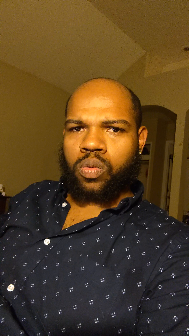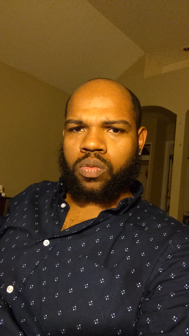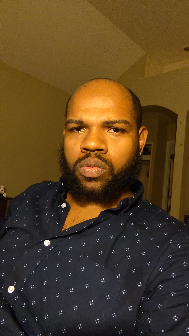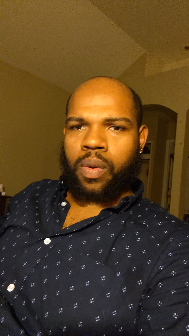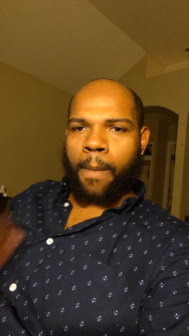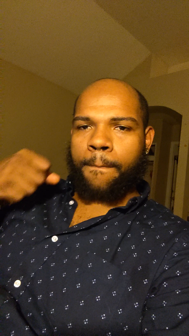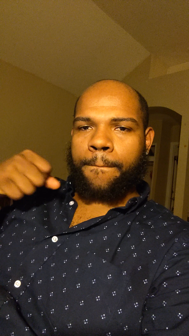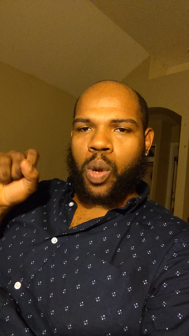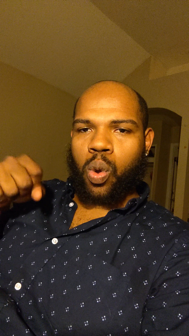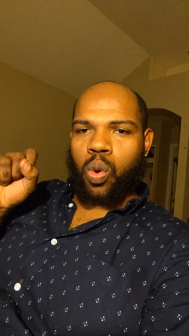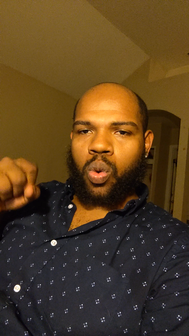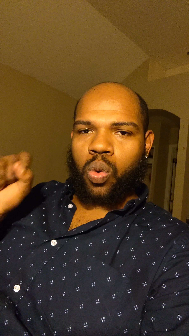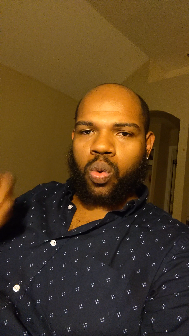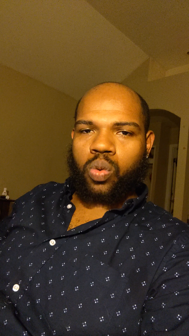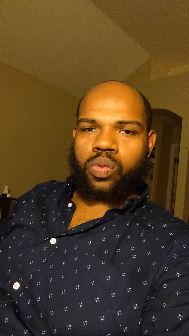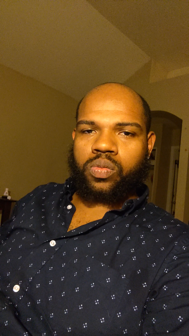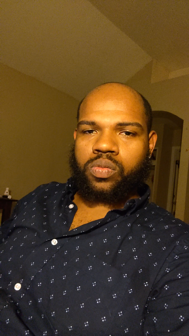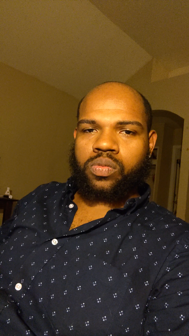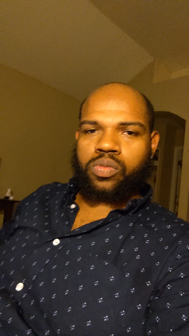motorcycle